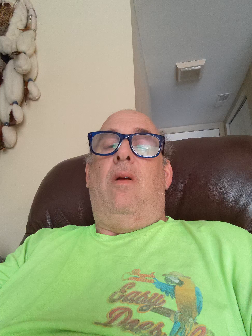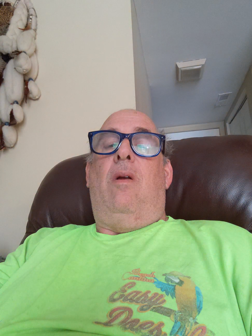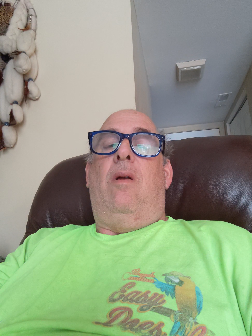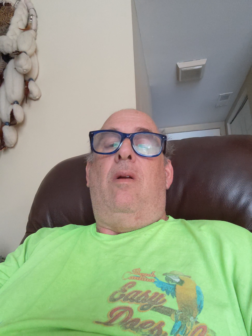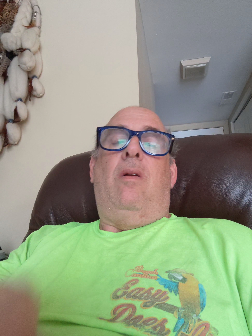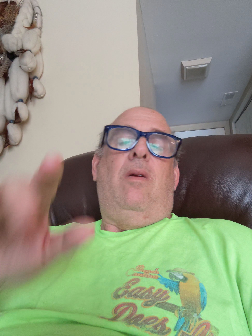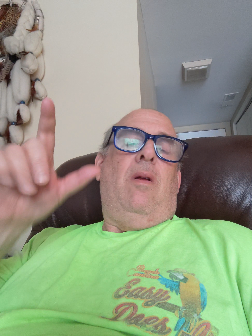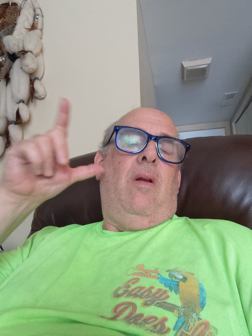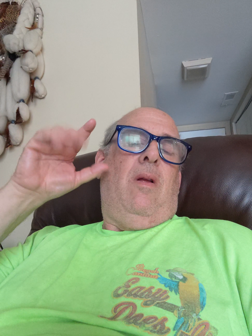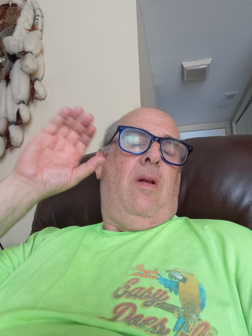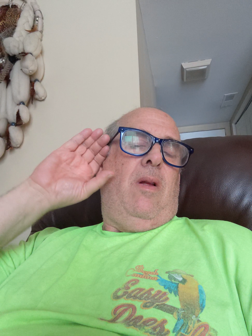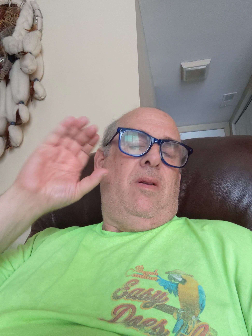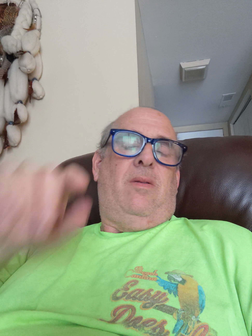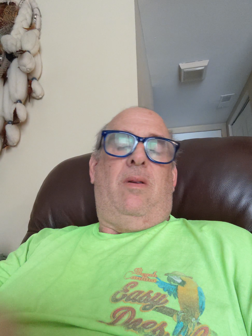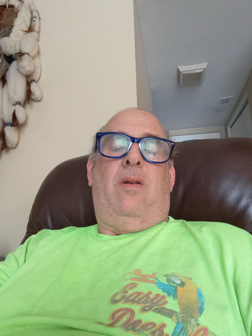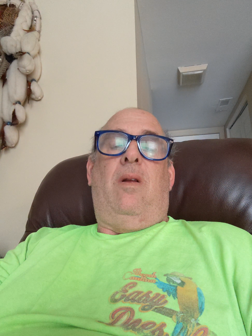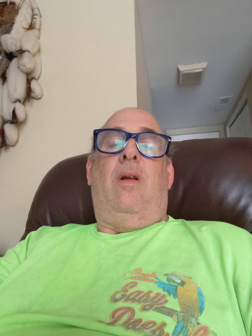listen